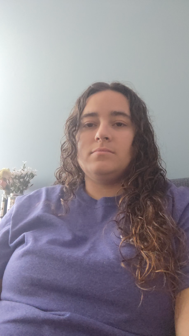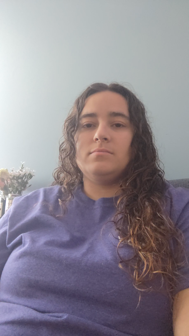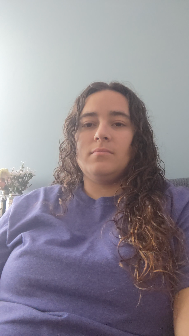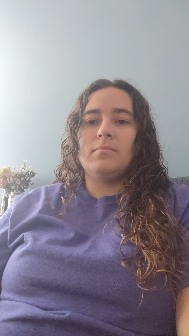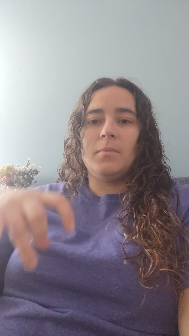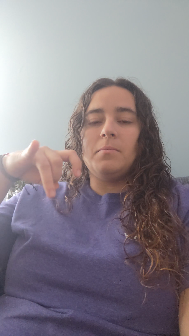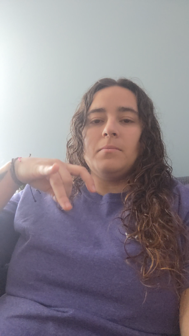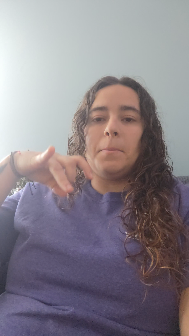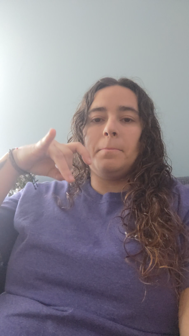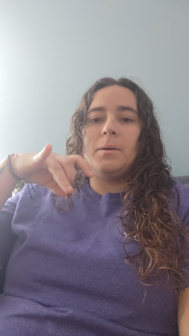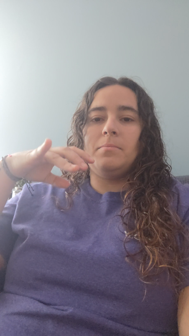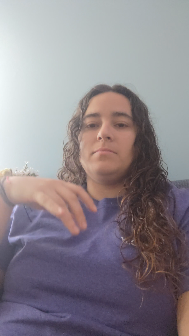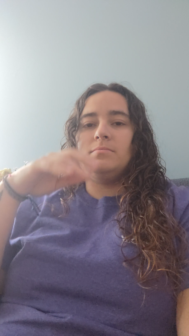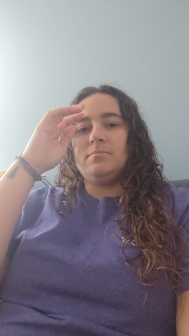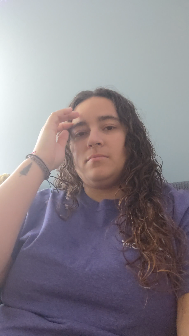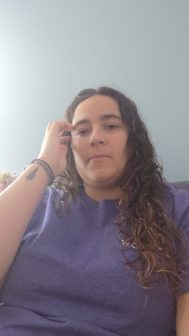pumpkin